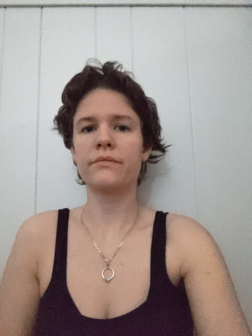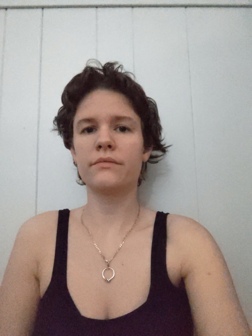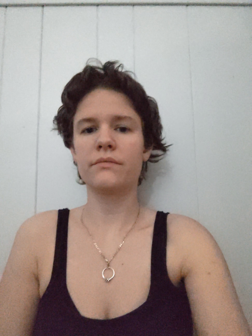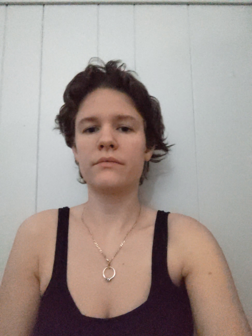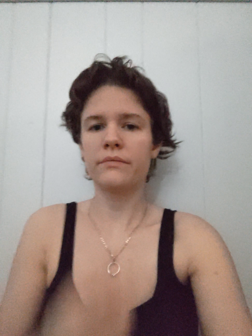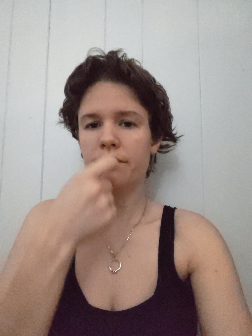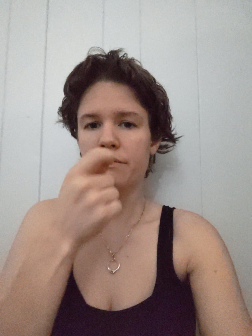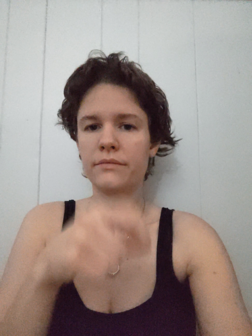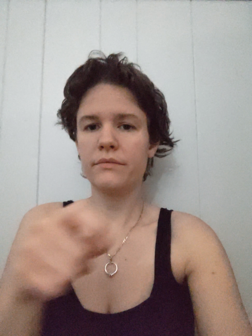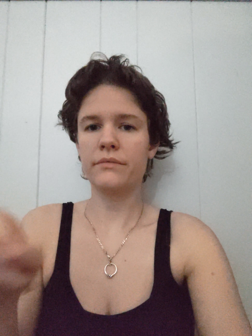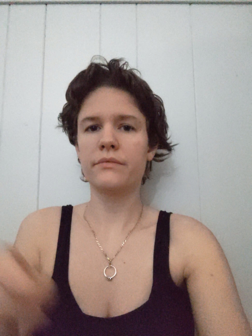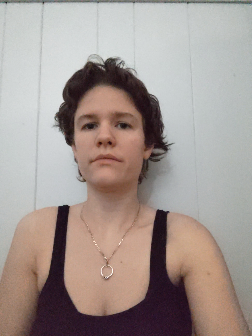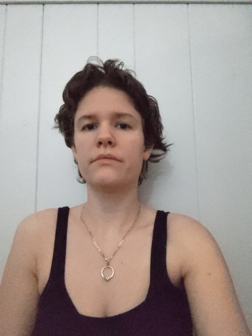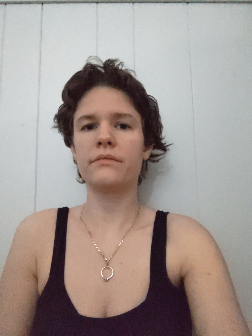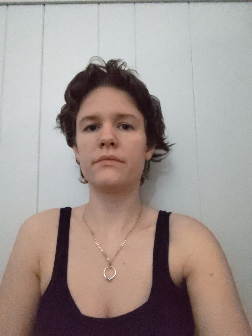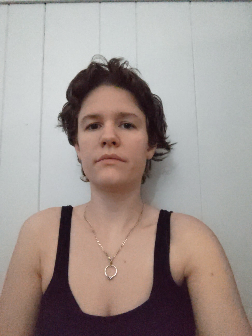pencil